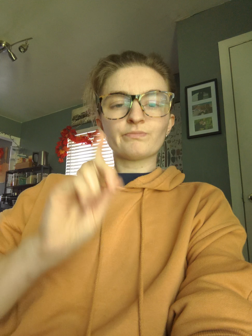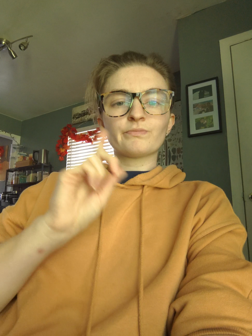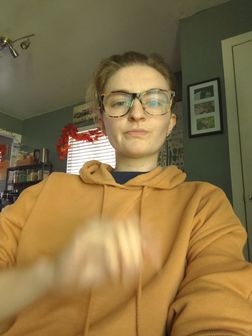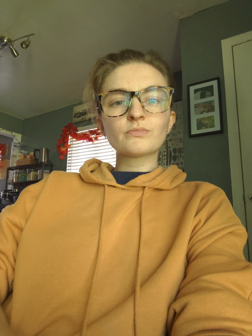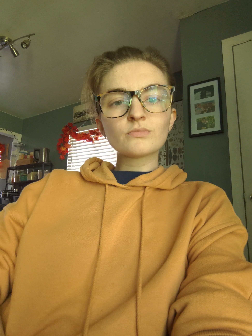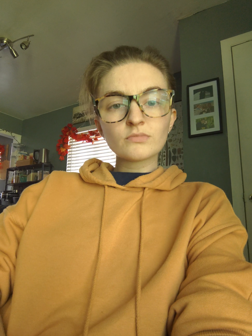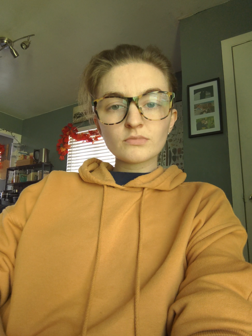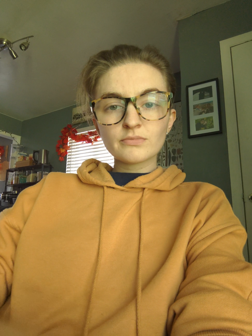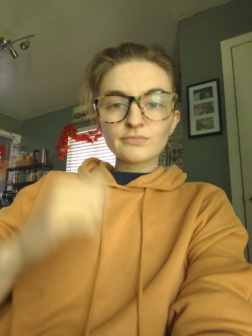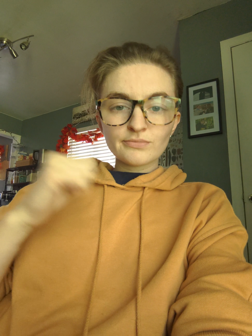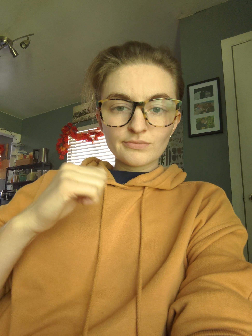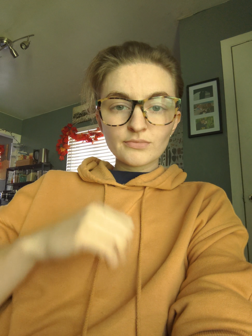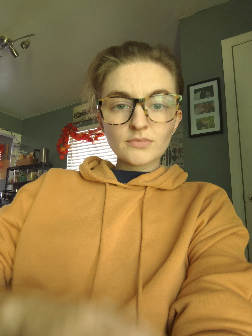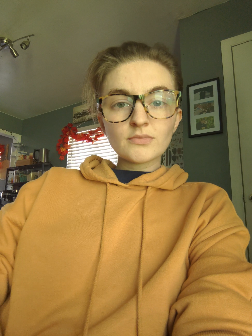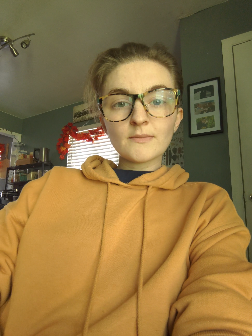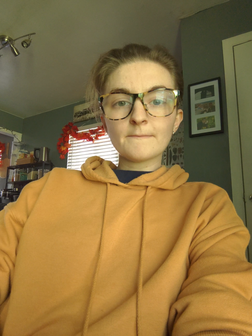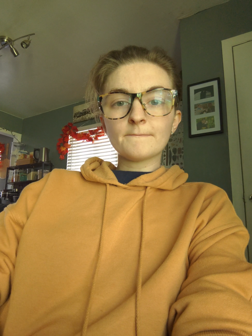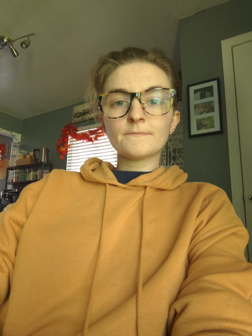rock